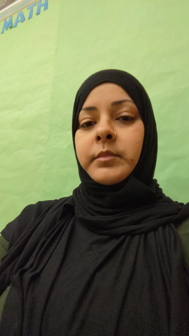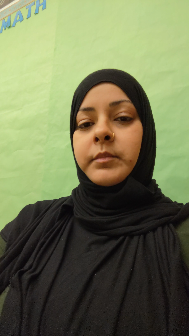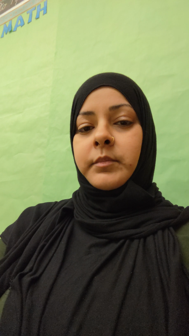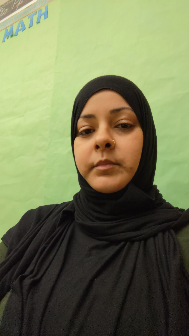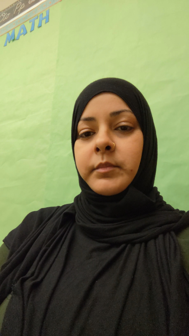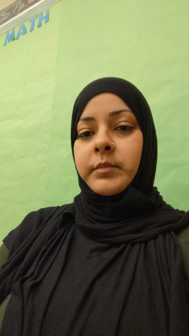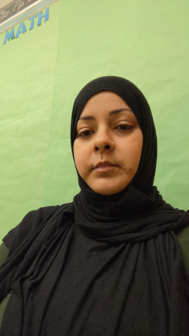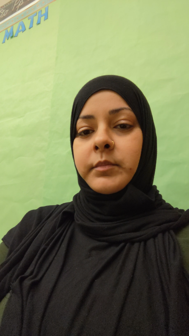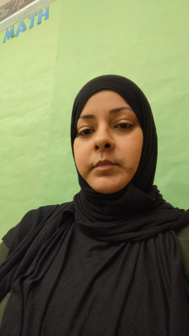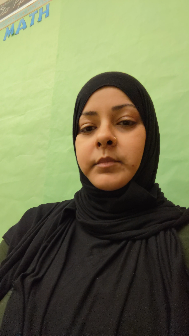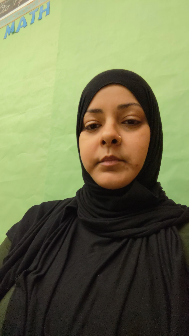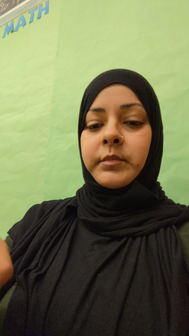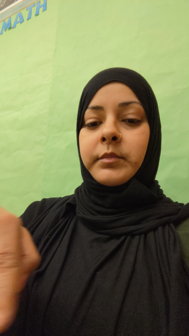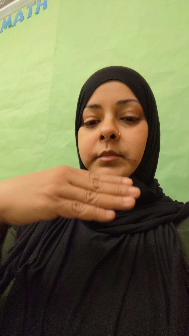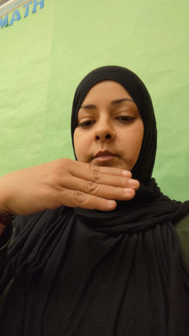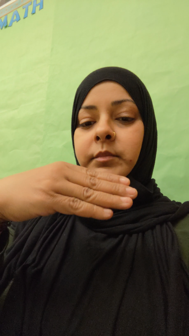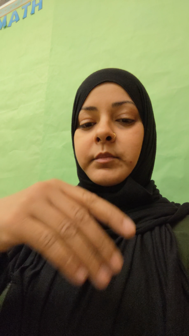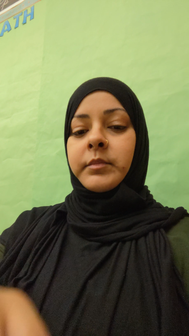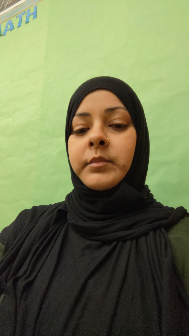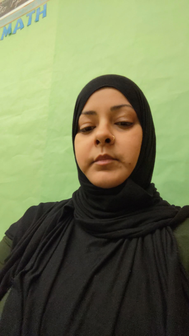kick